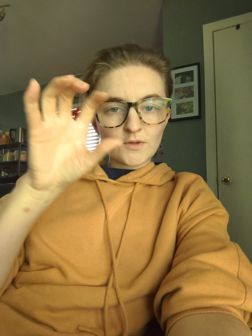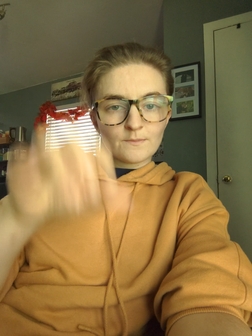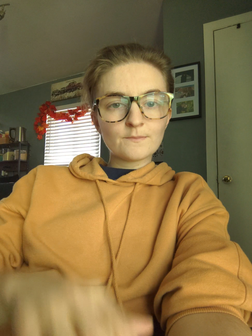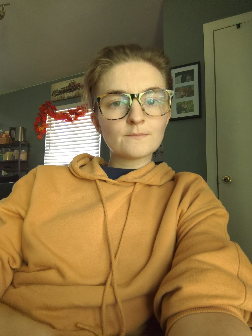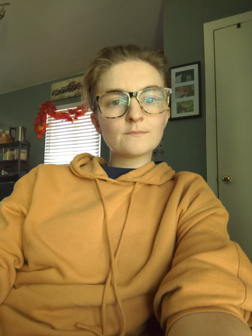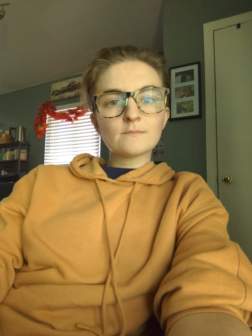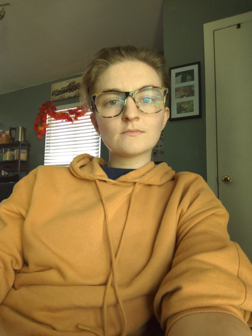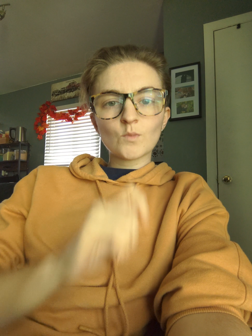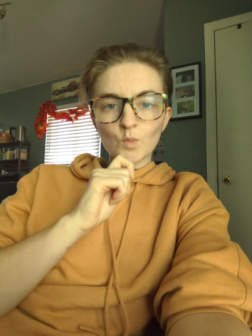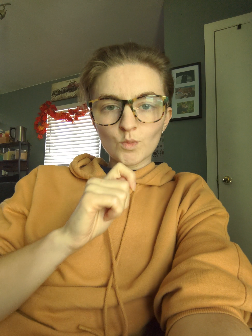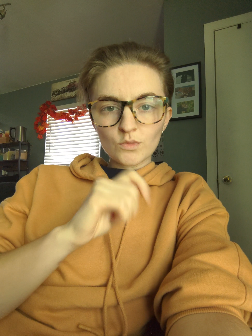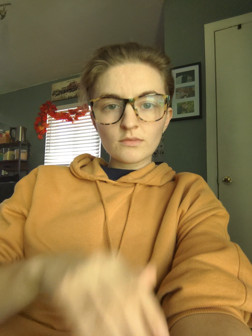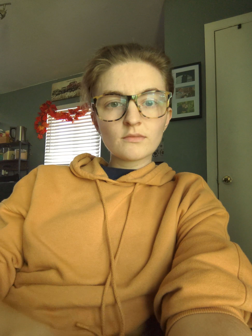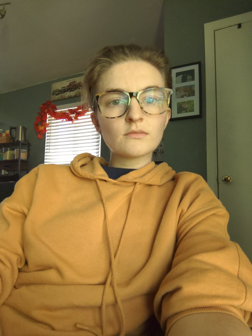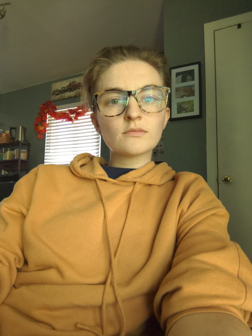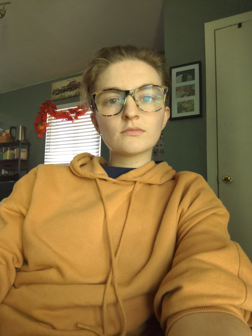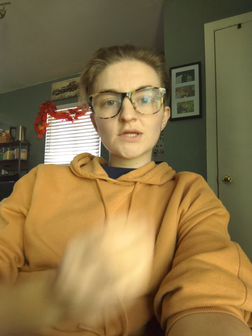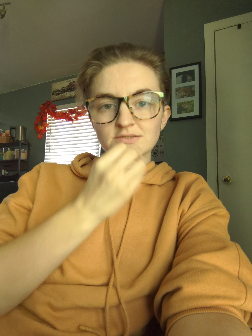popsicle